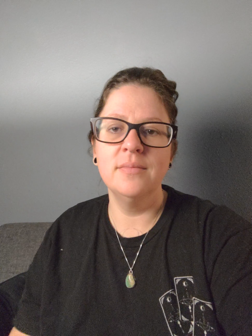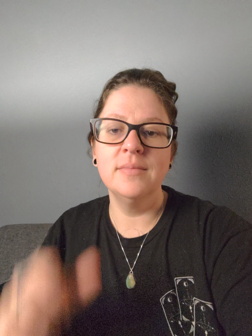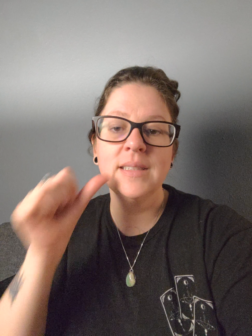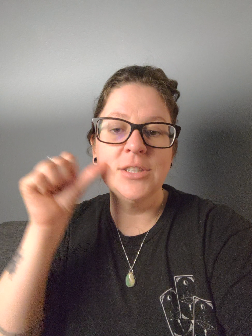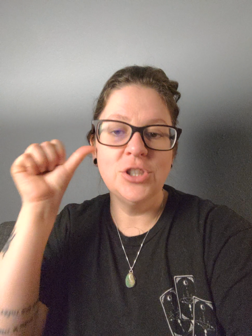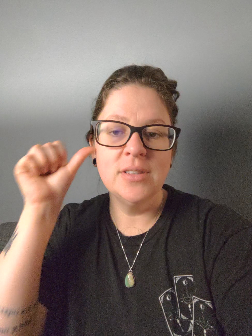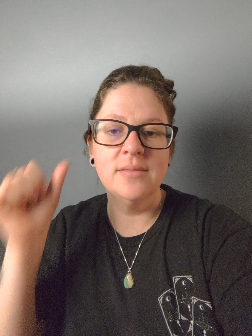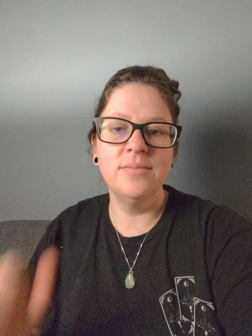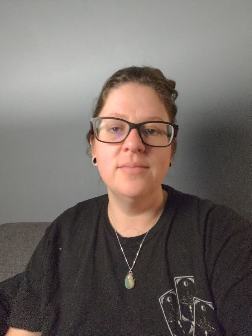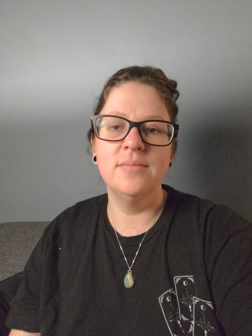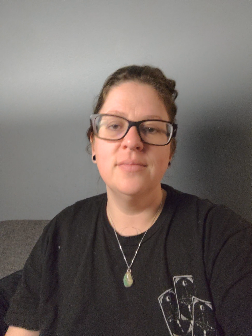yesterday